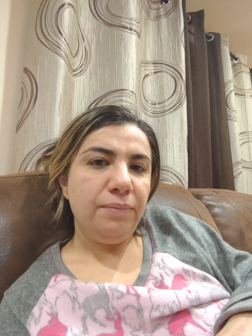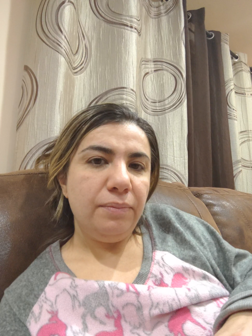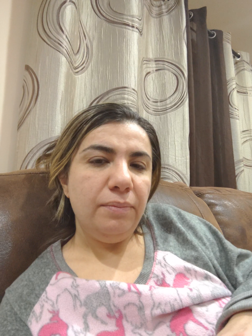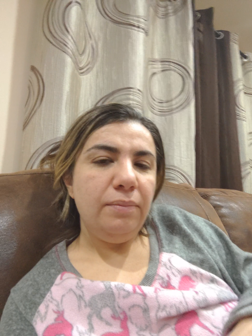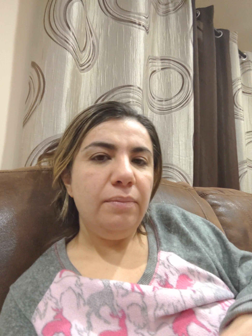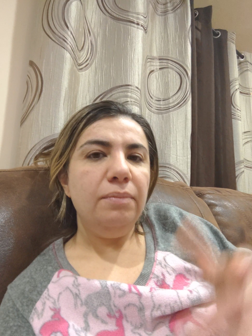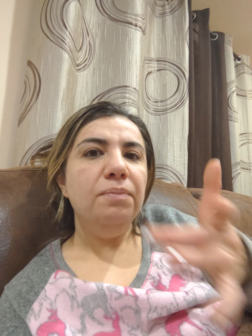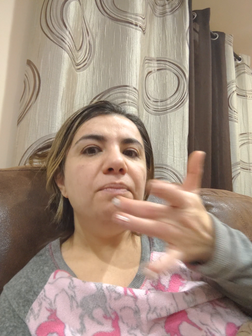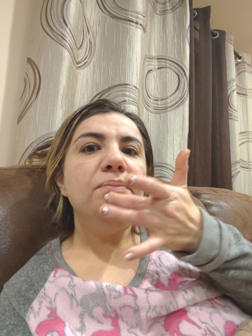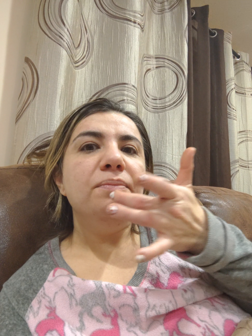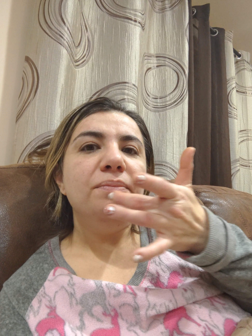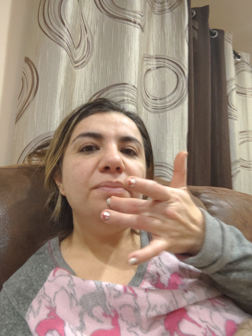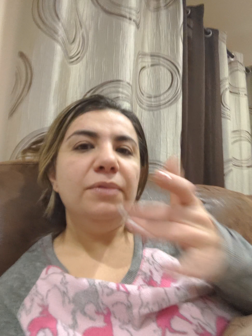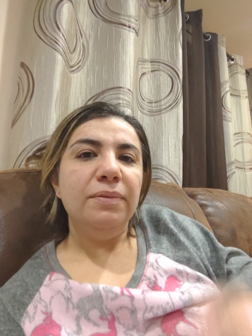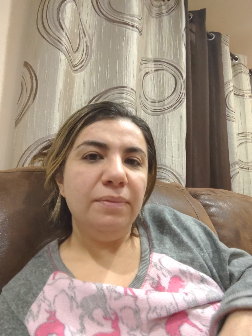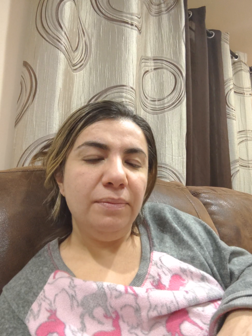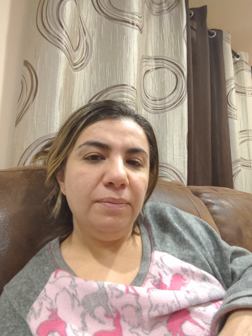taste